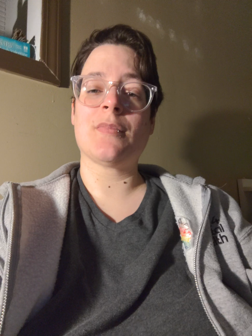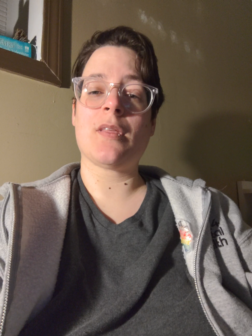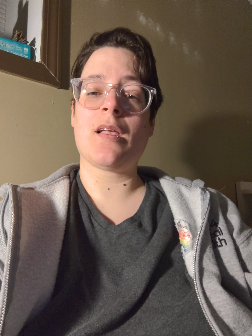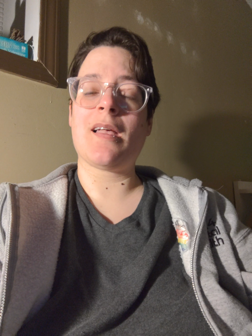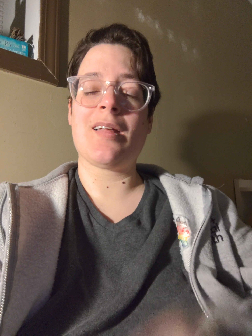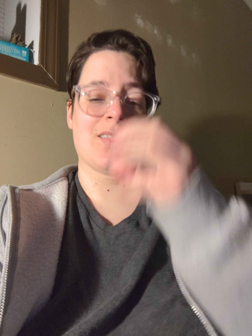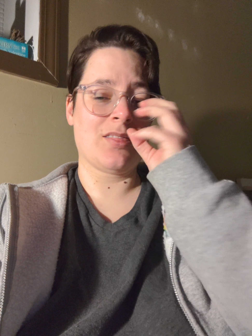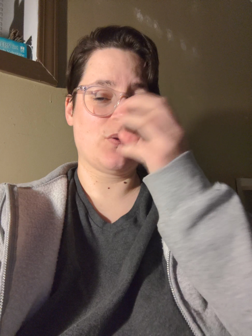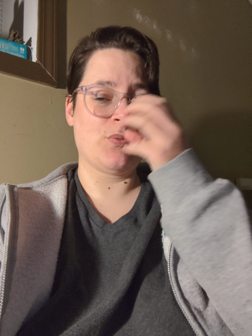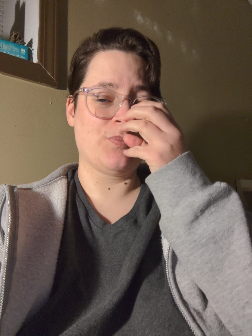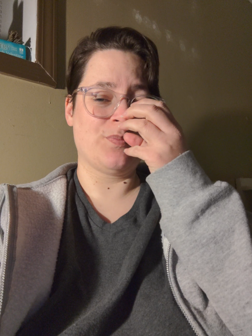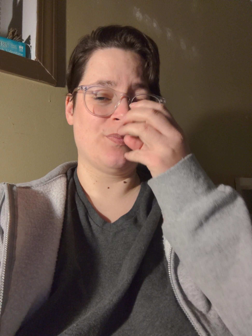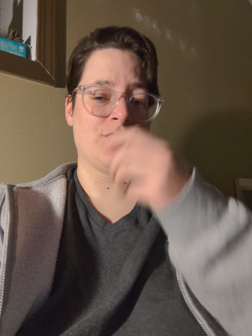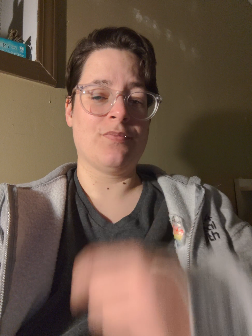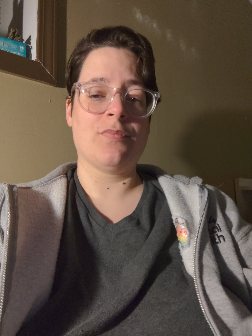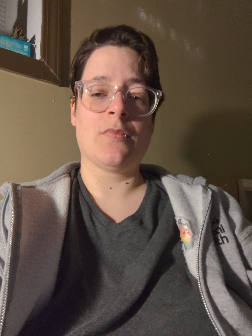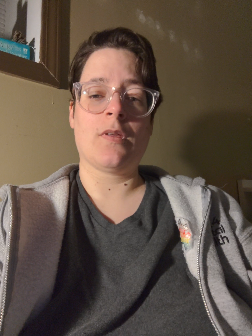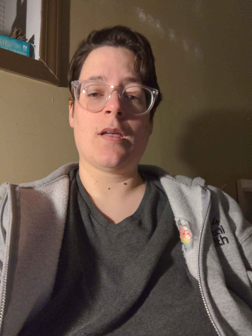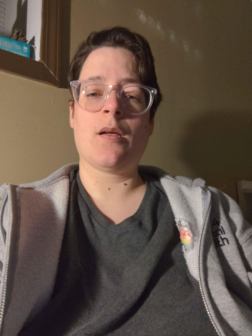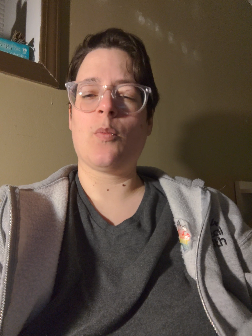clown